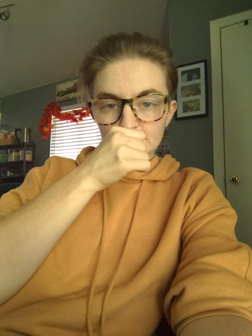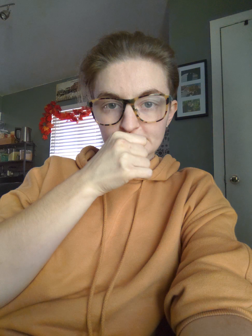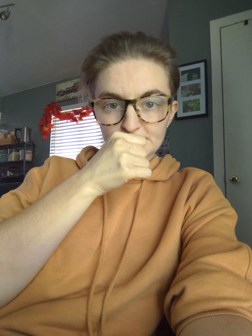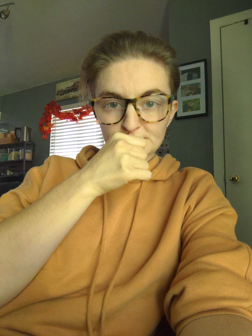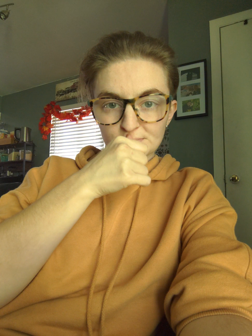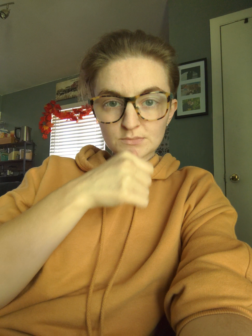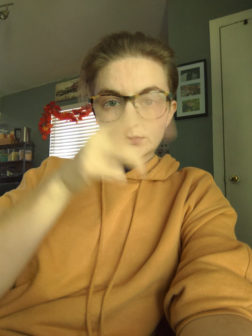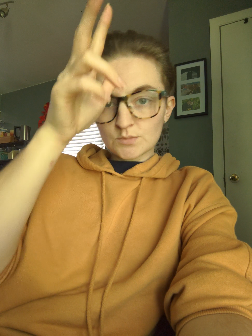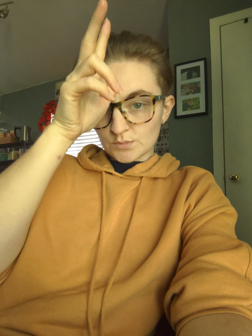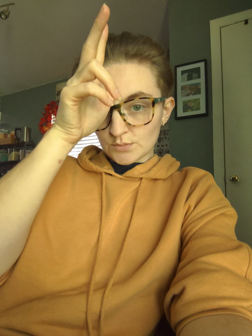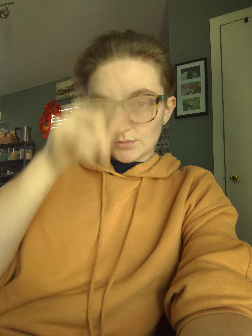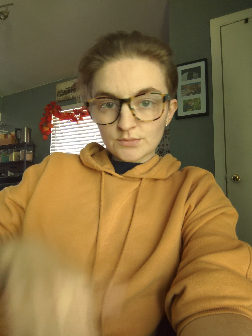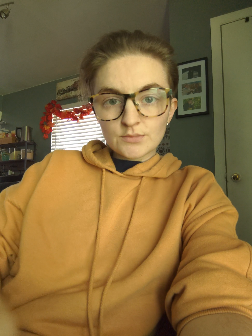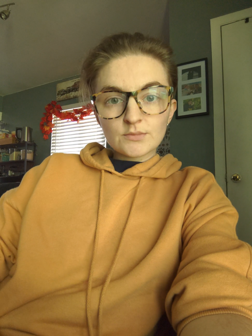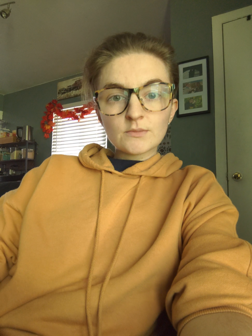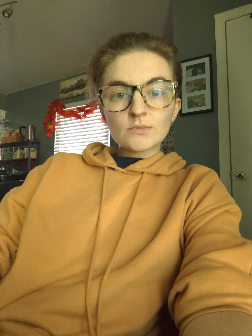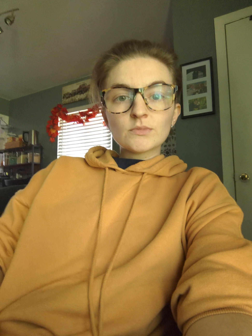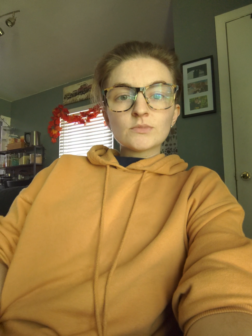rooster